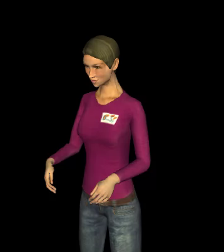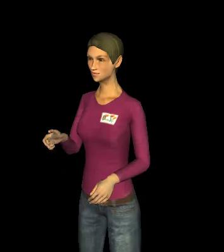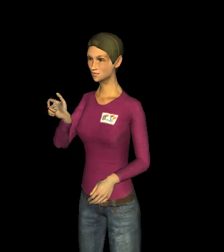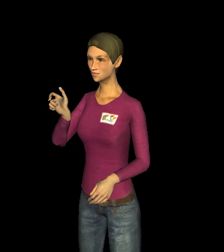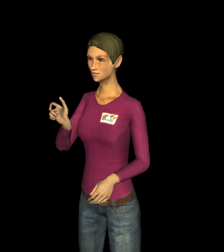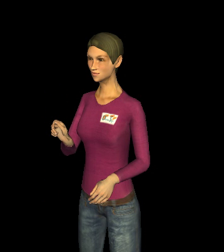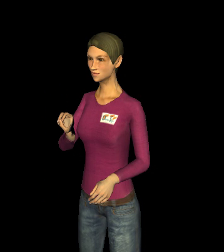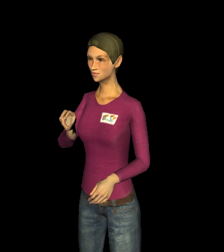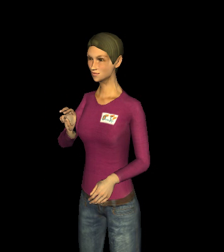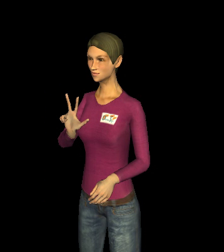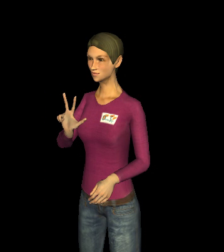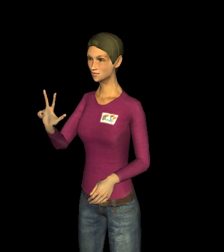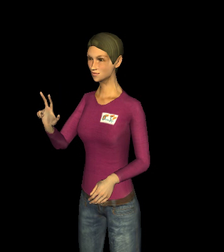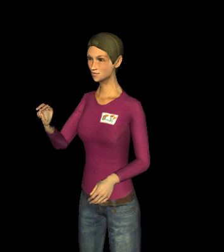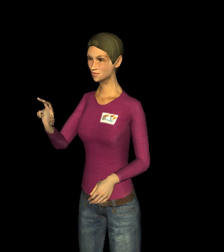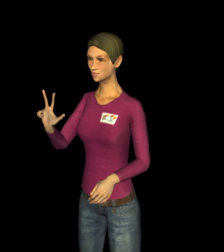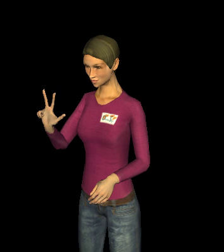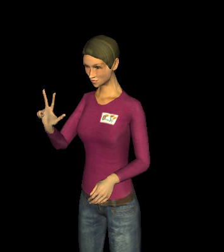راكب